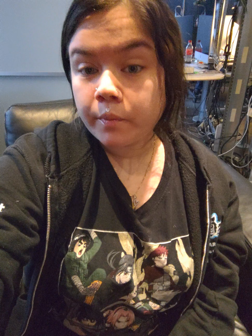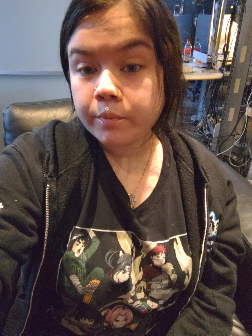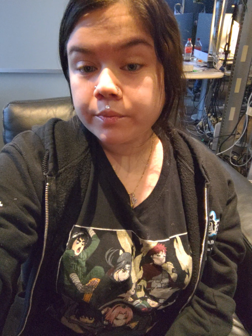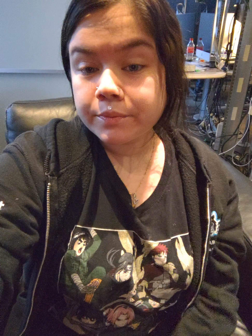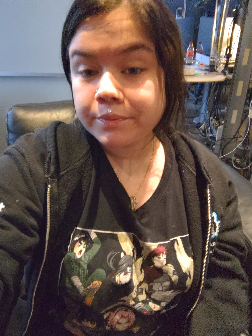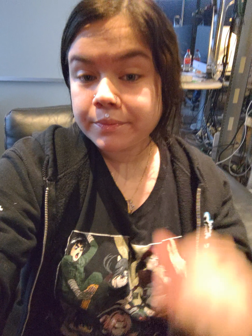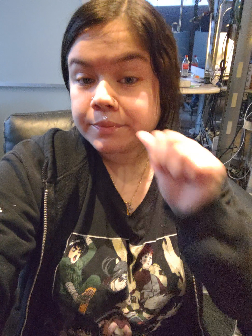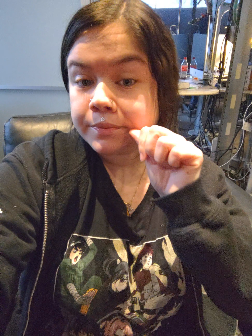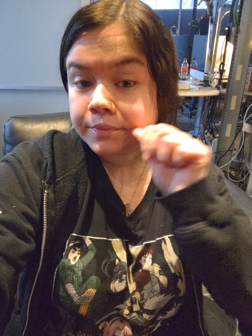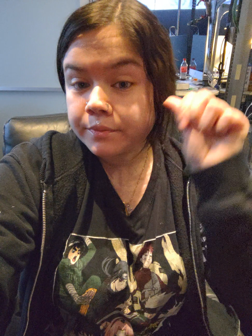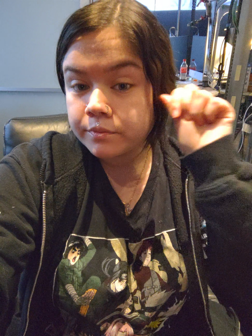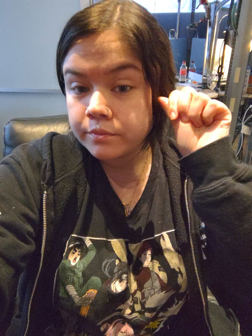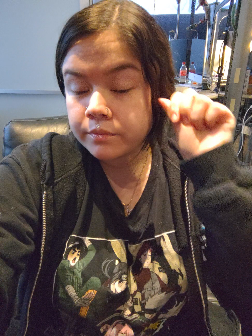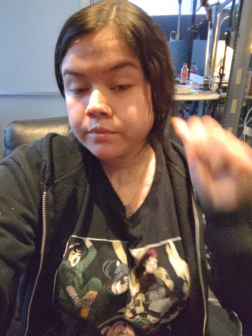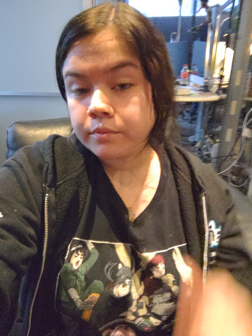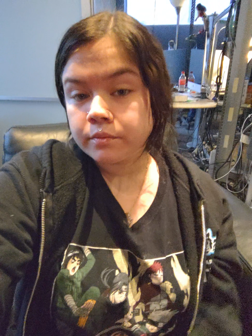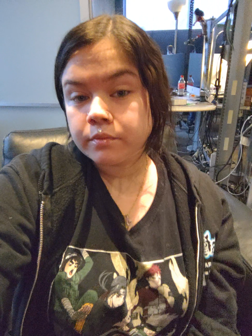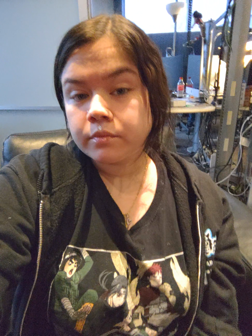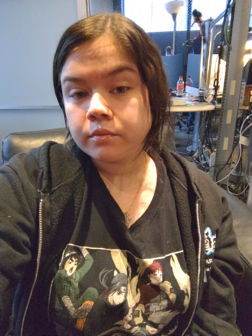yesterday